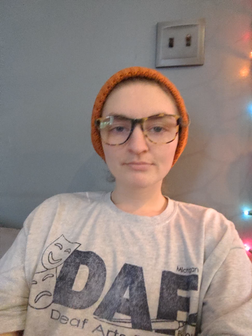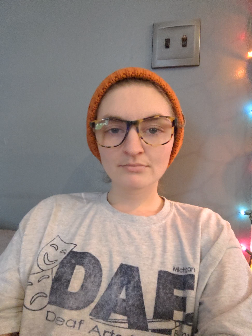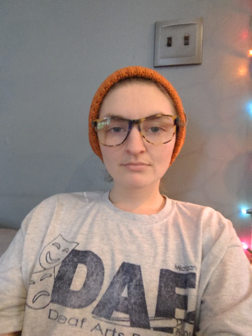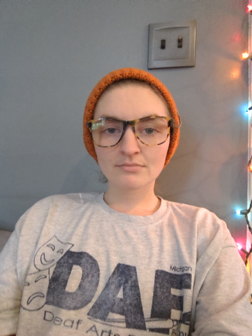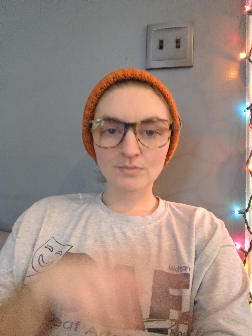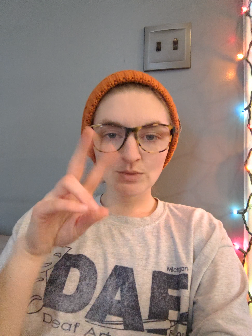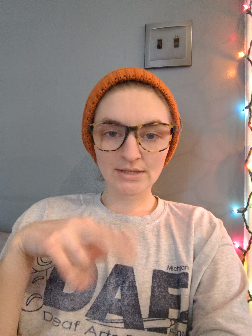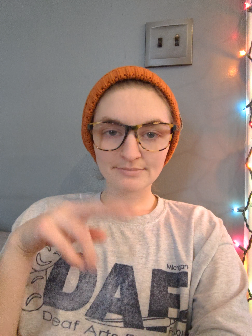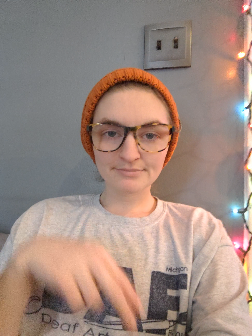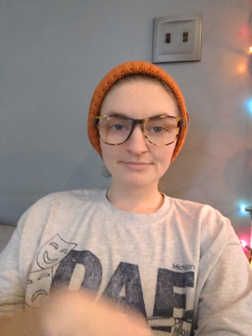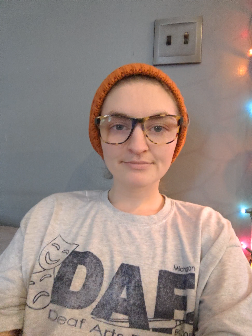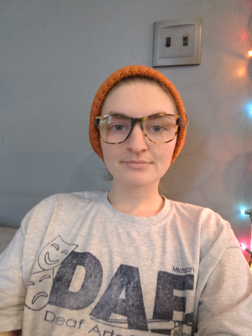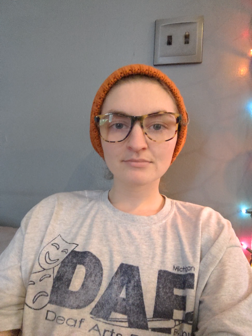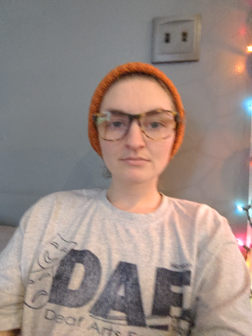read